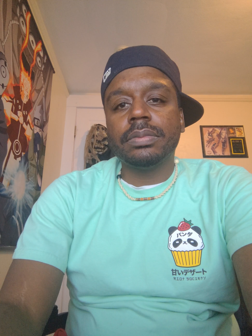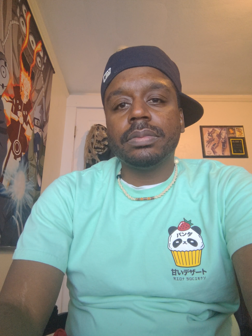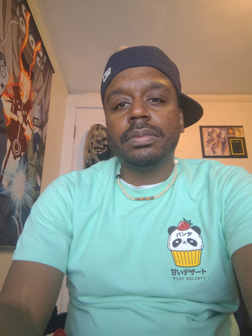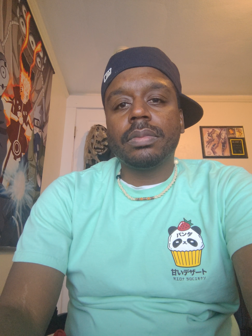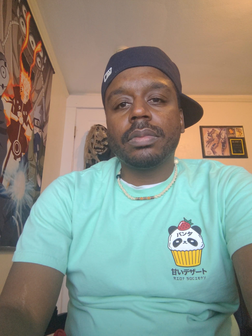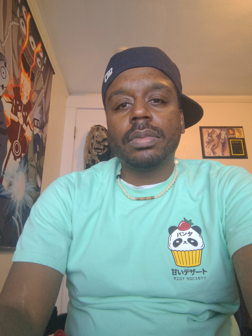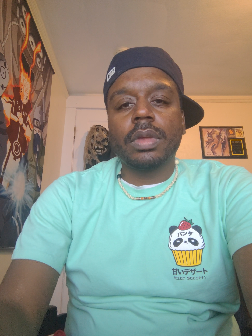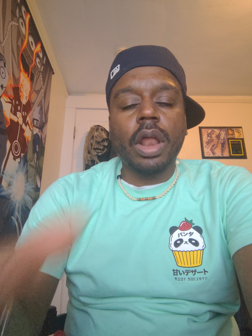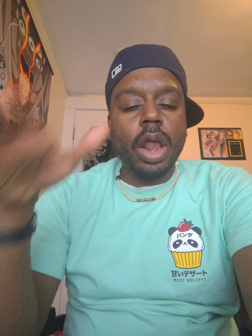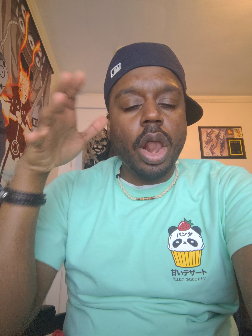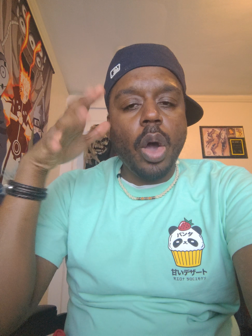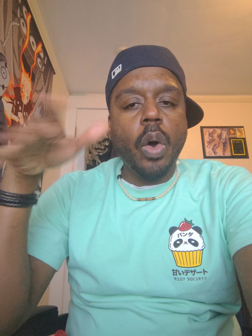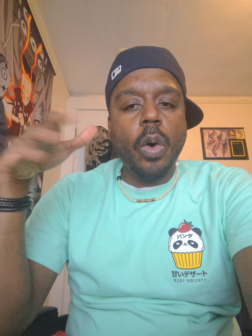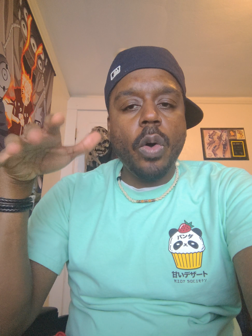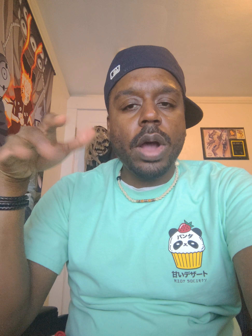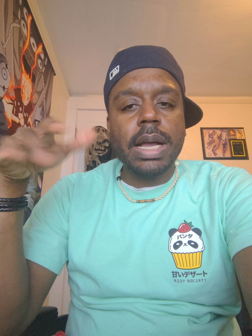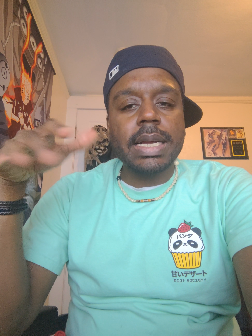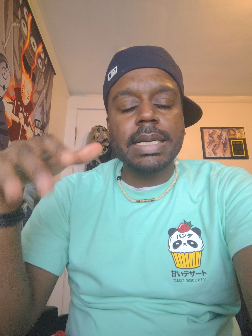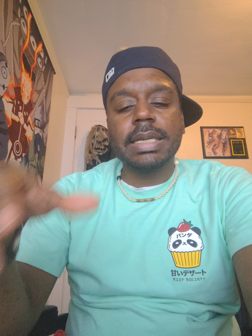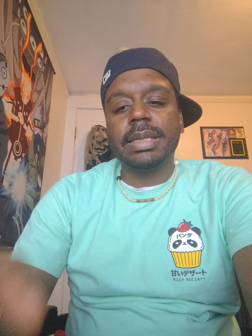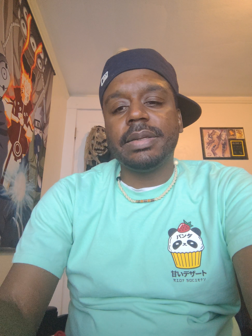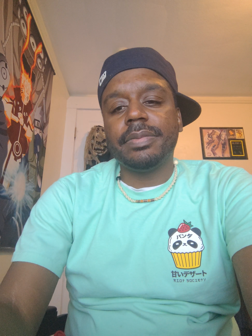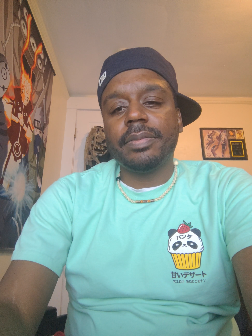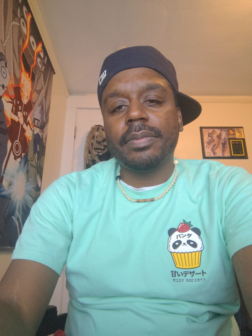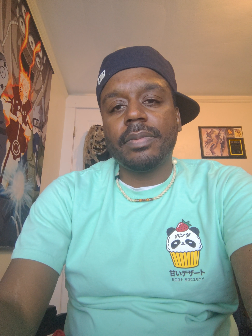noisy